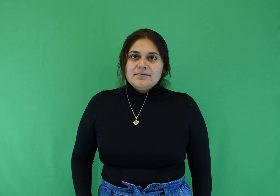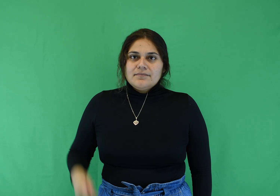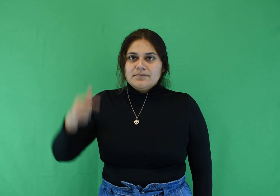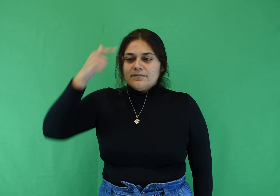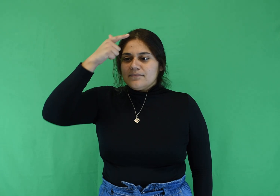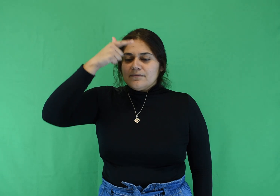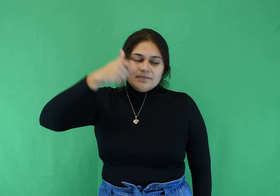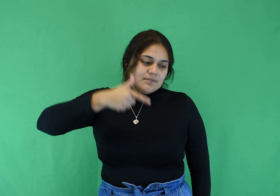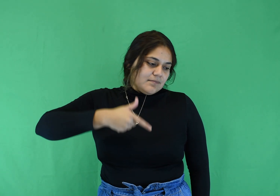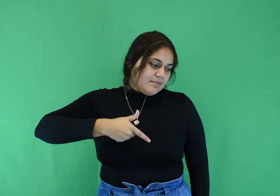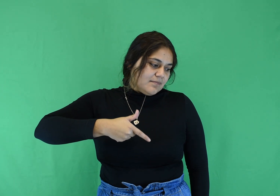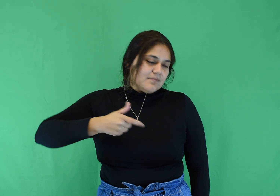noche